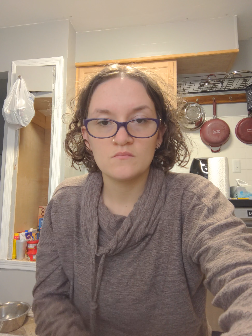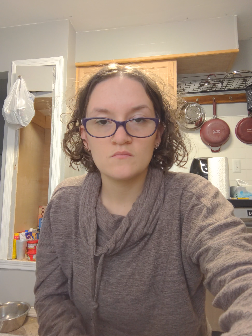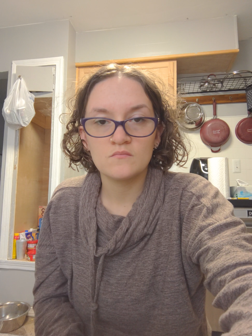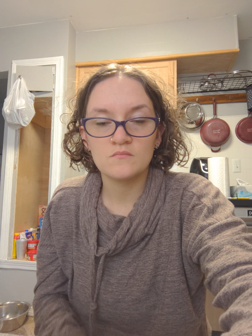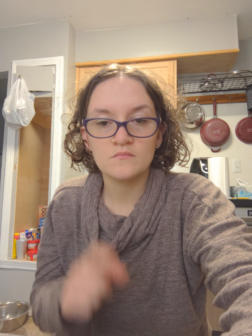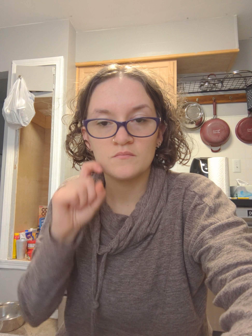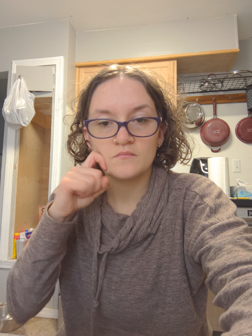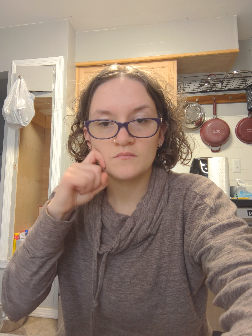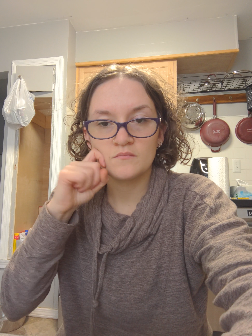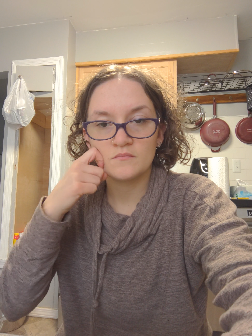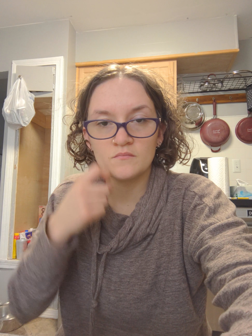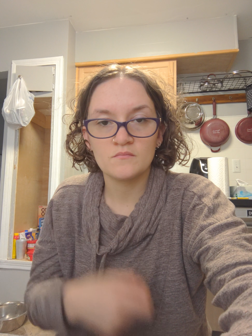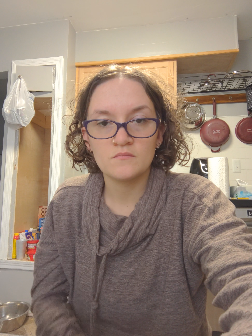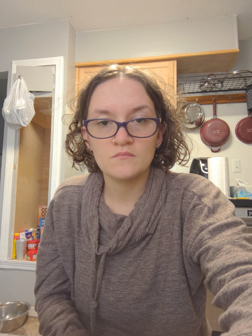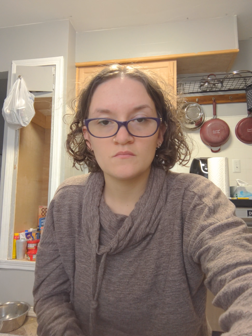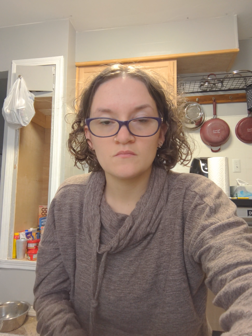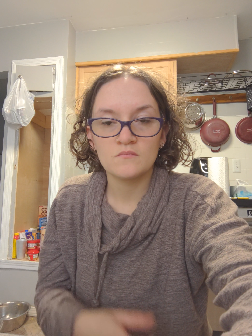apple